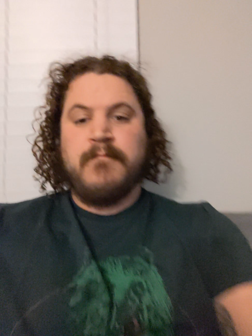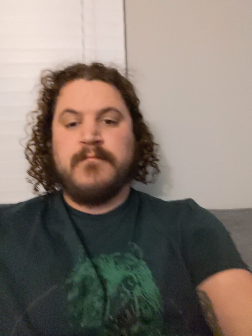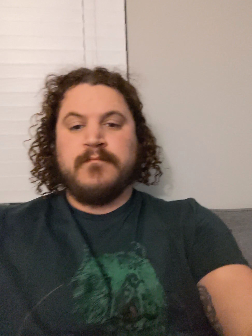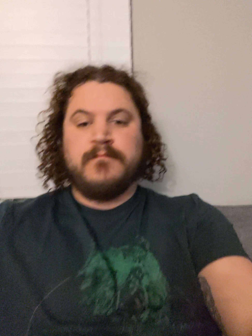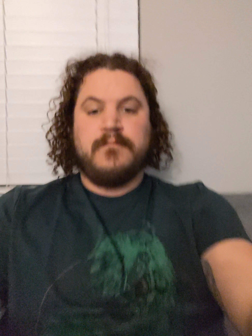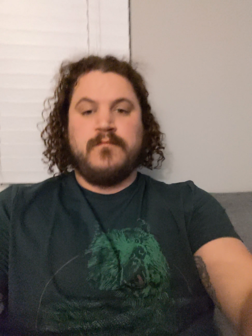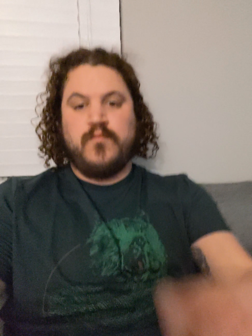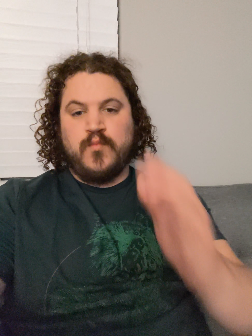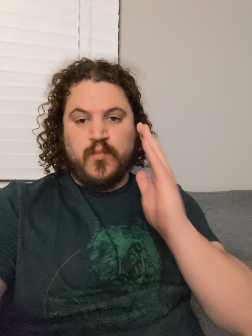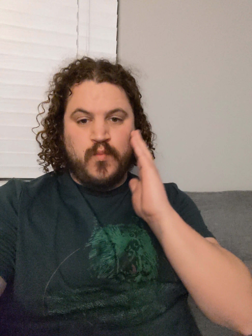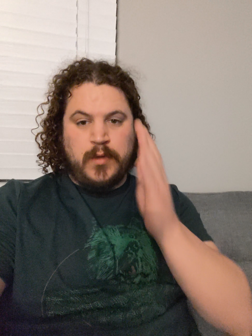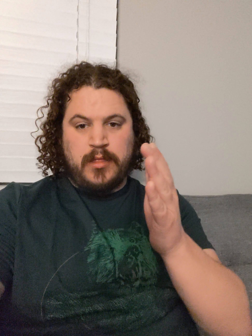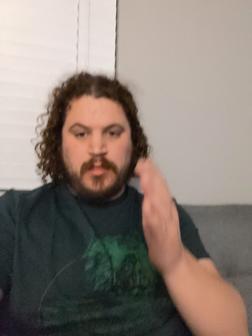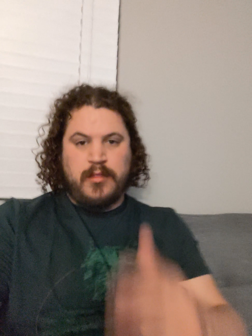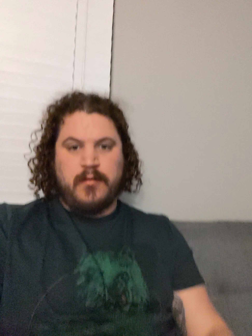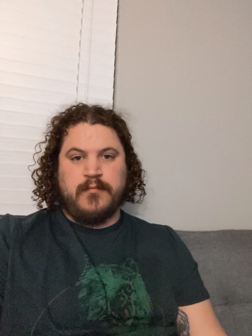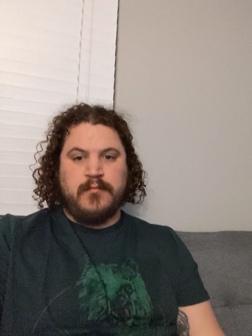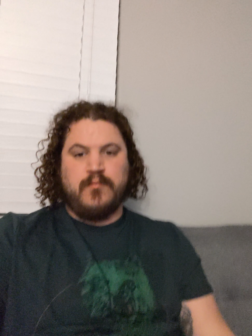will